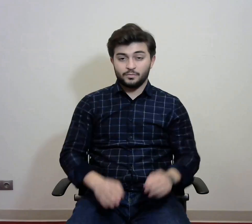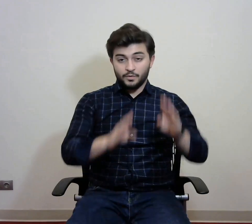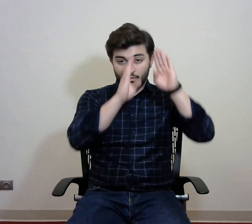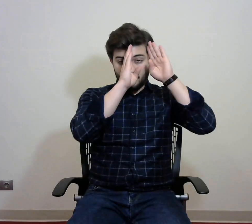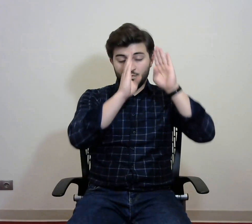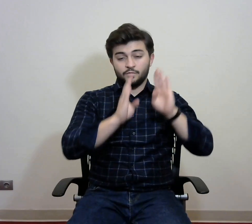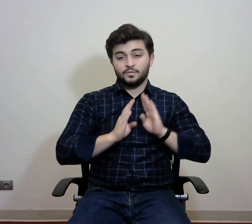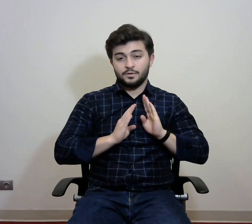ünvanli